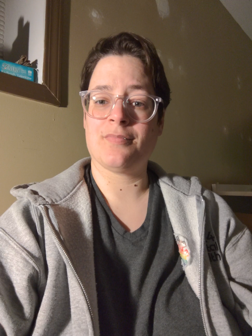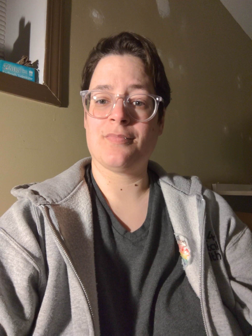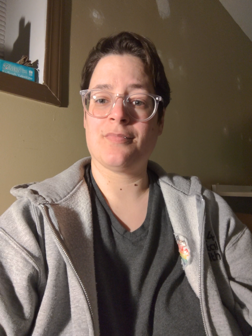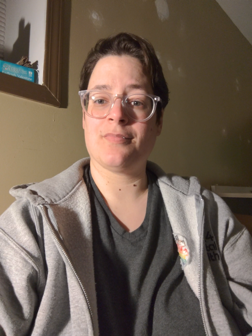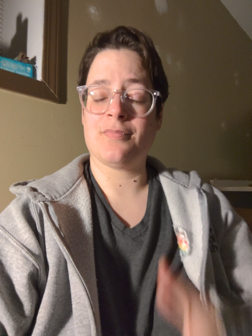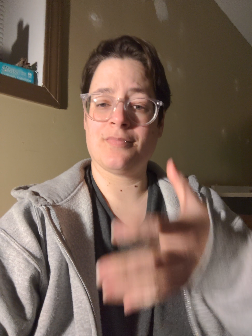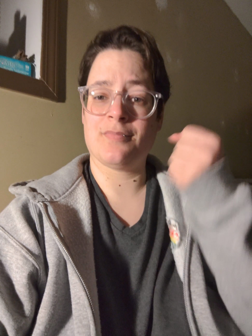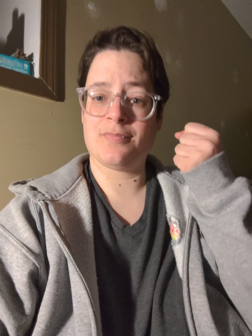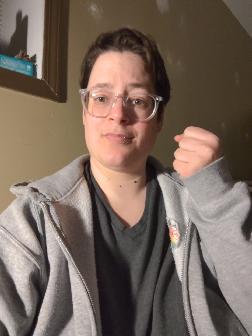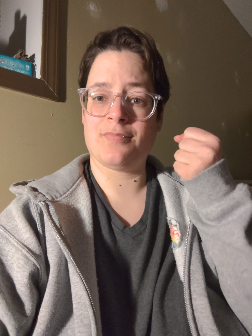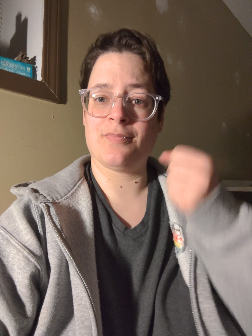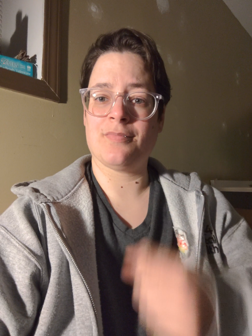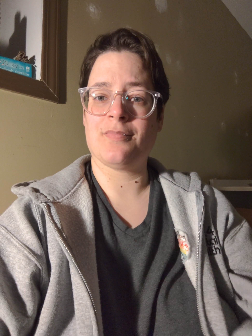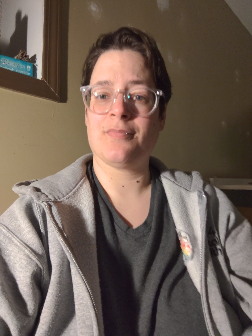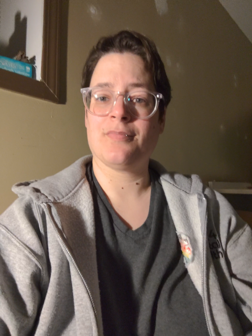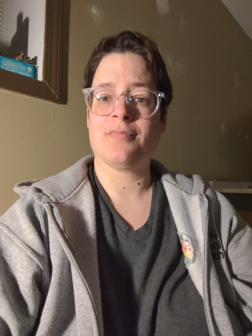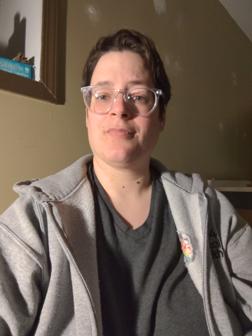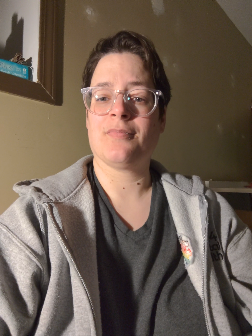fast